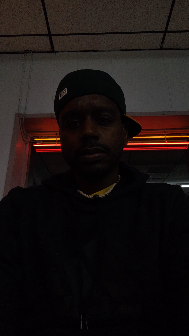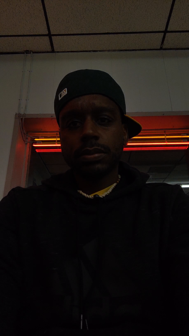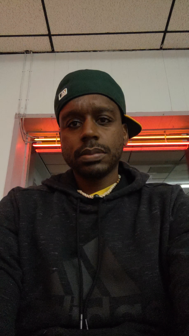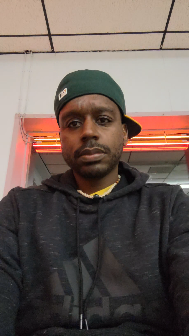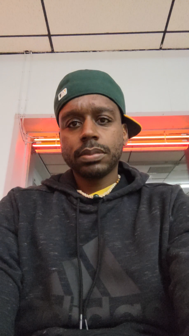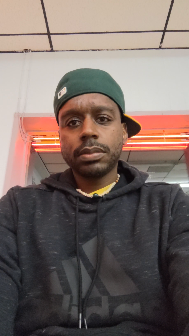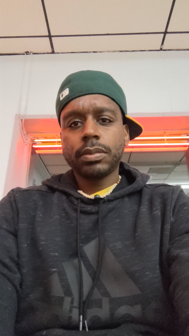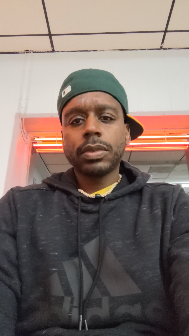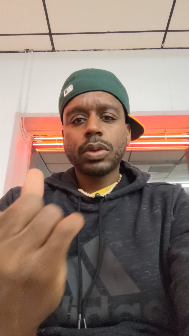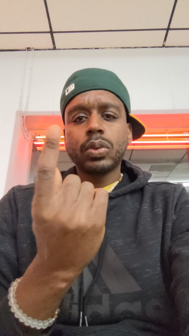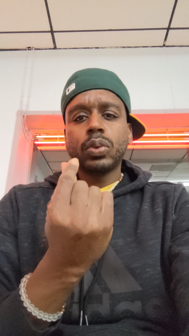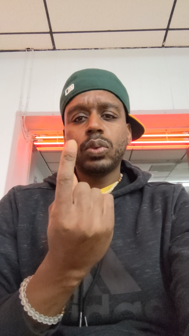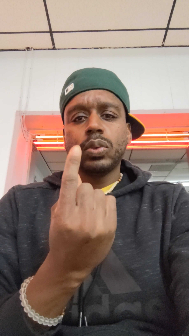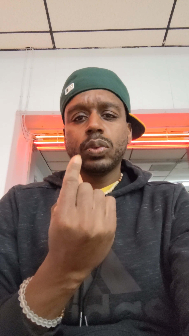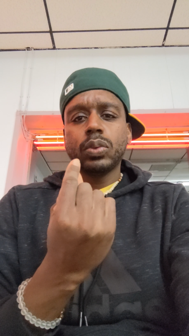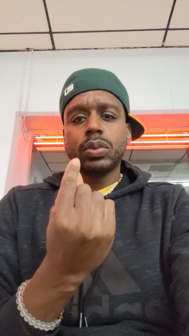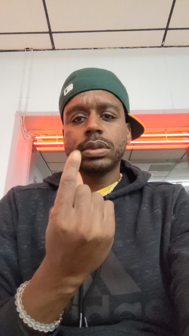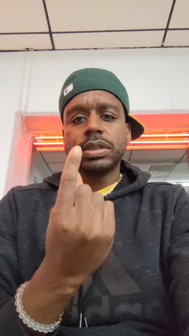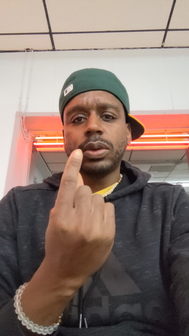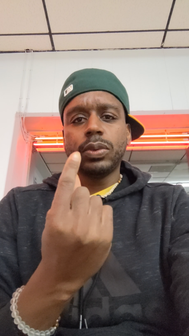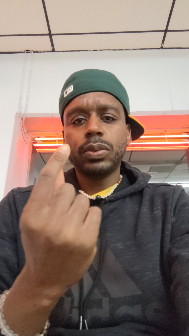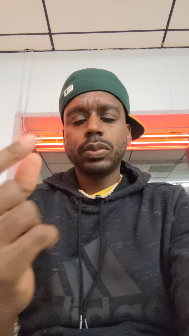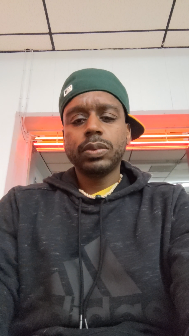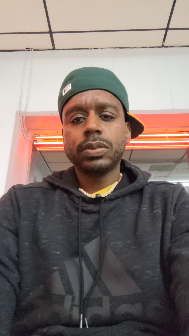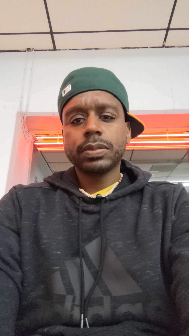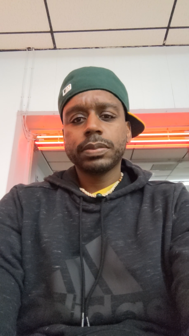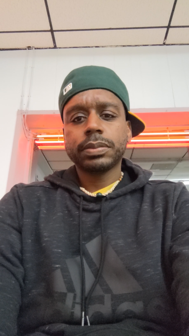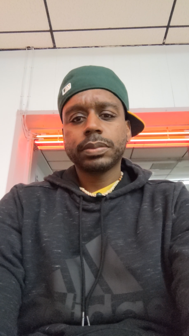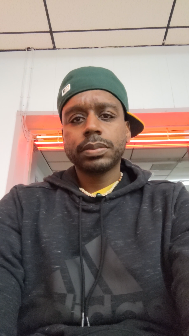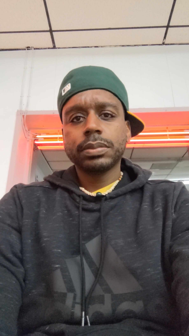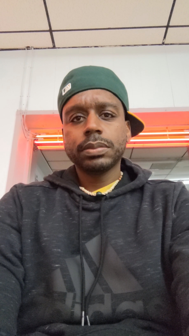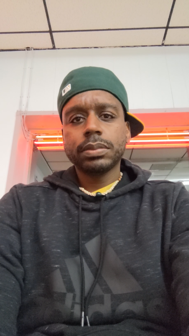do